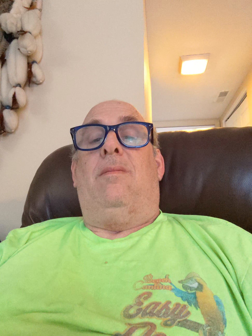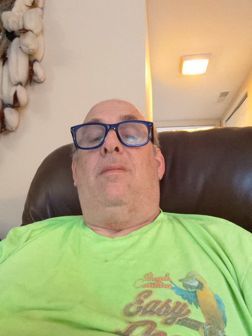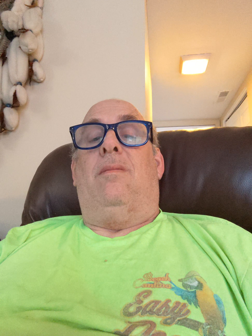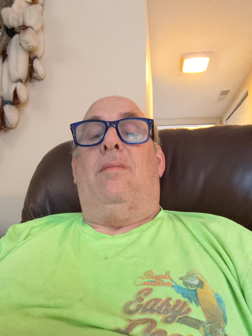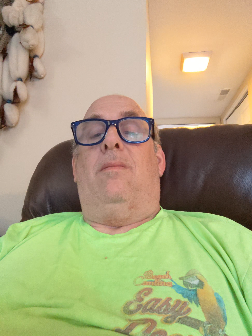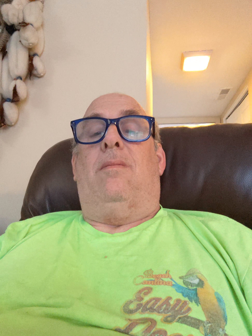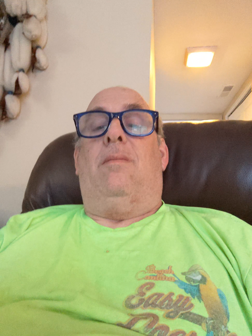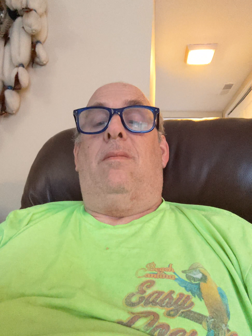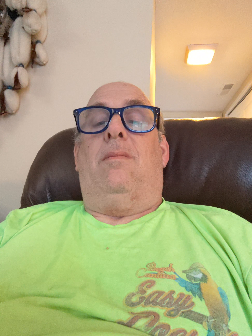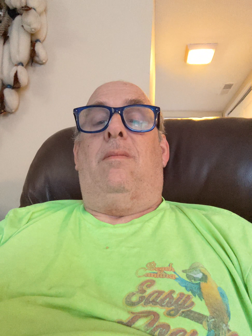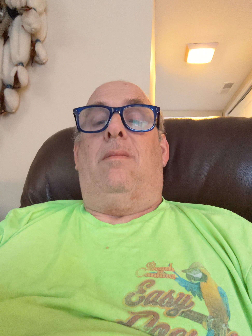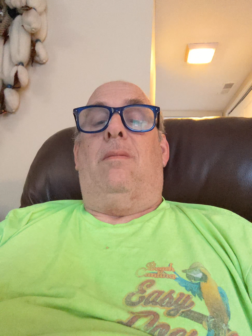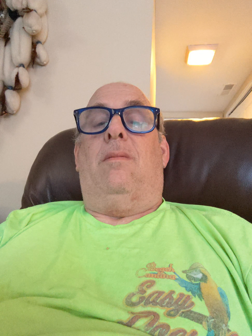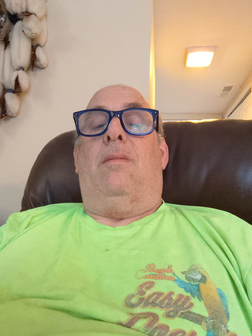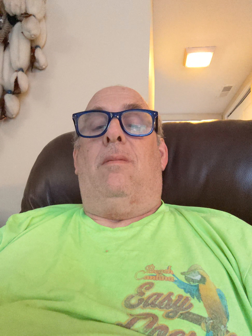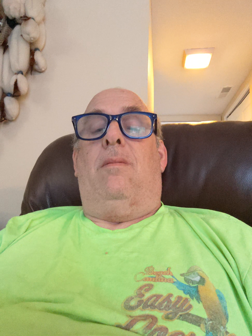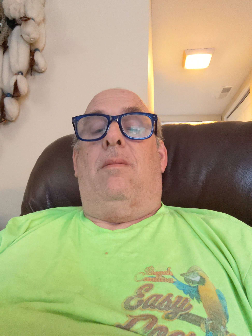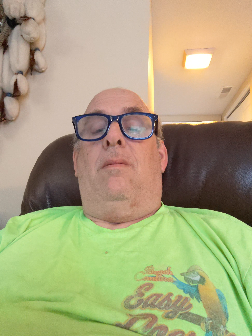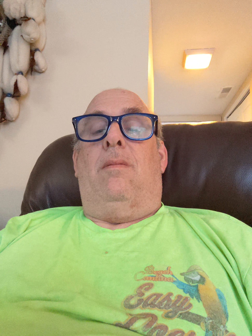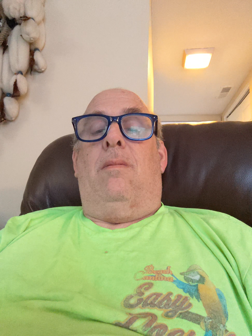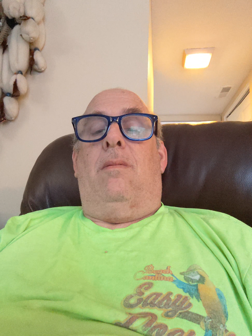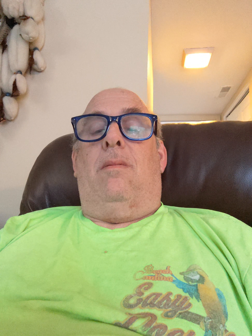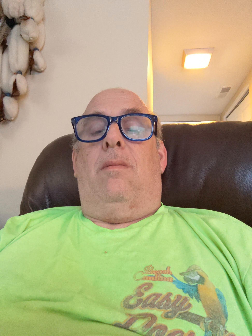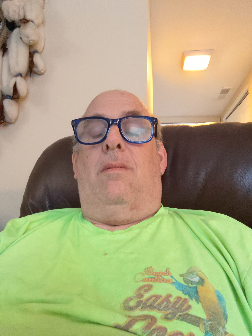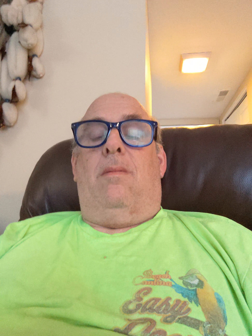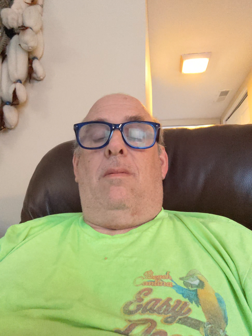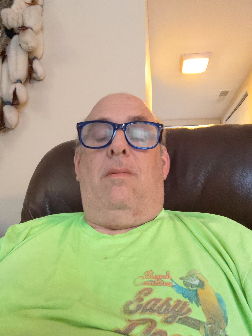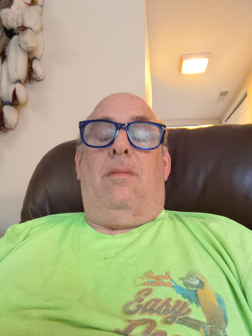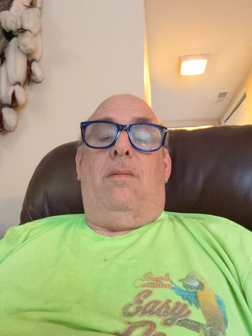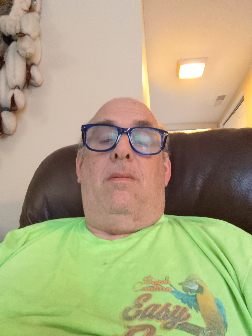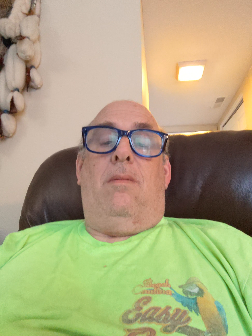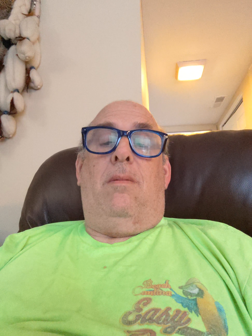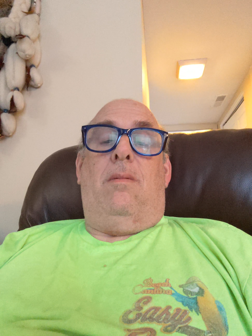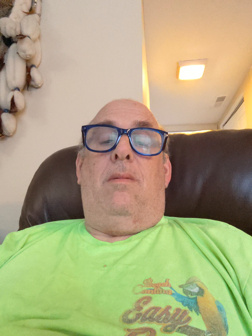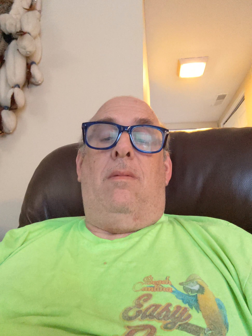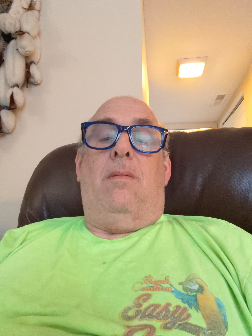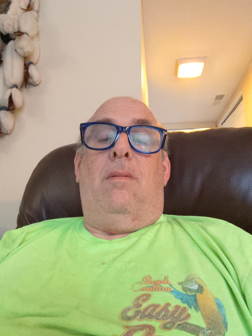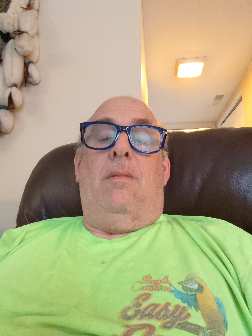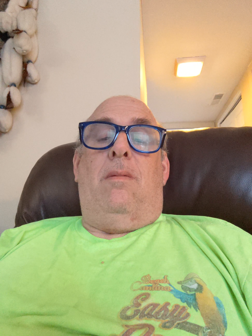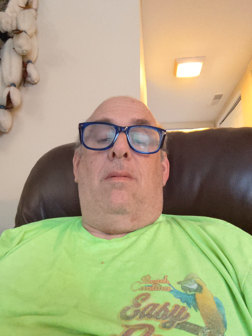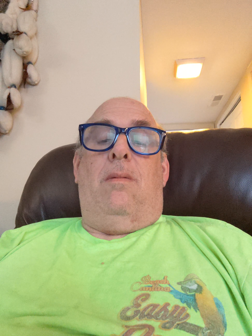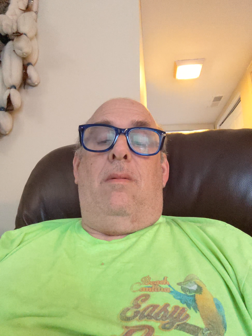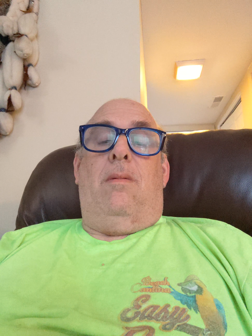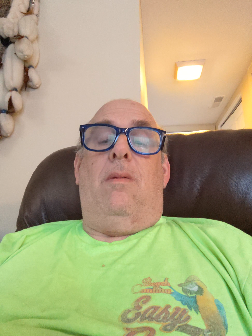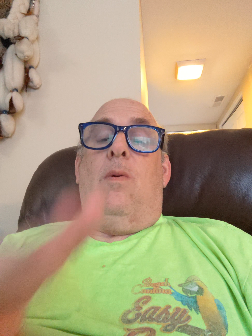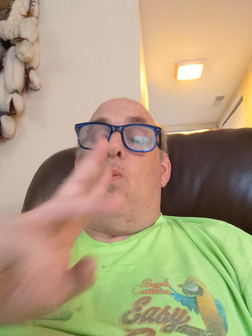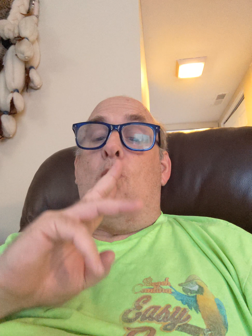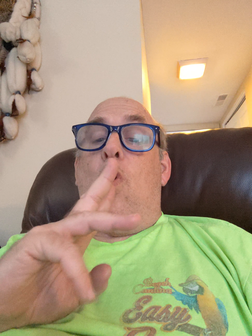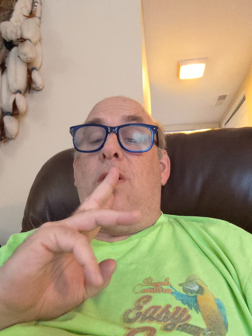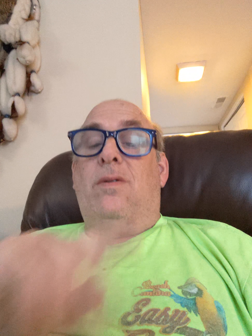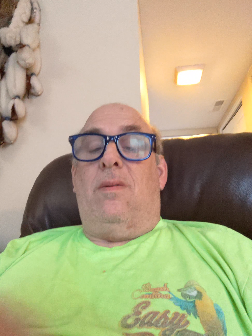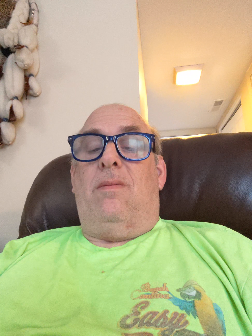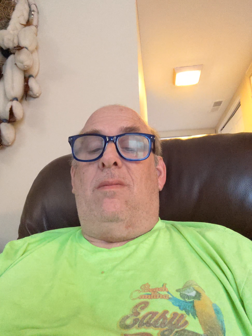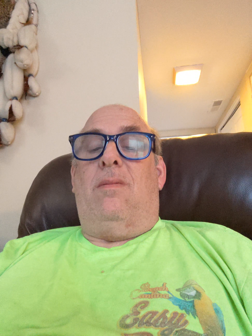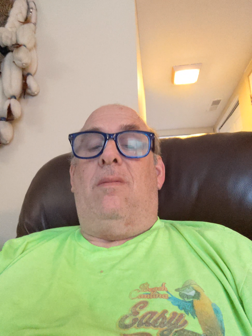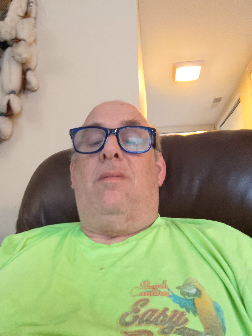water